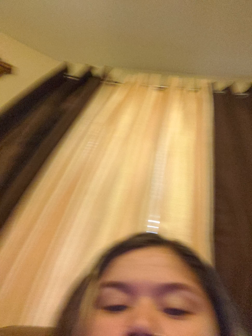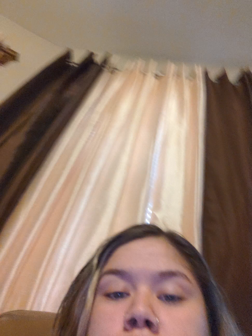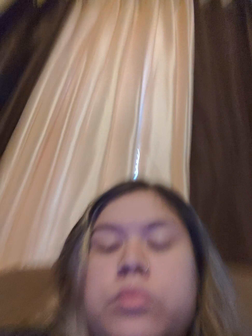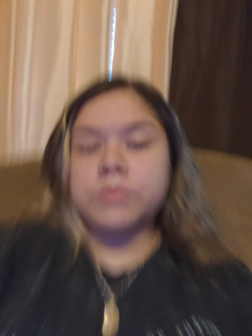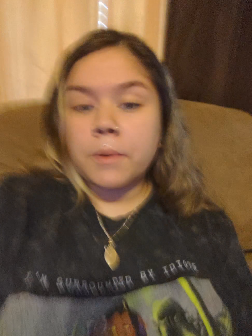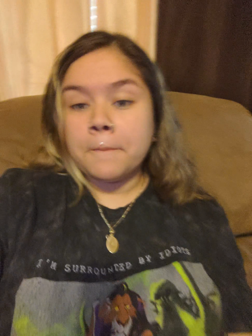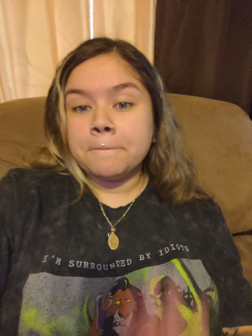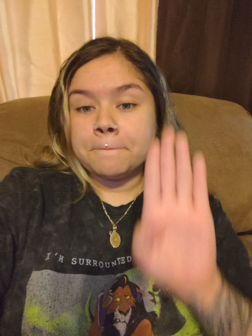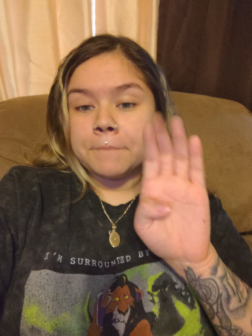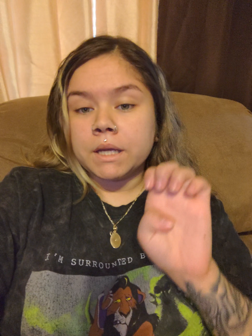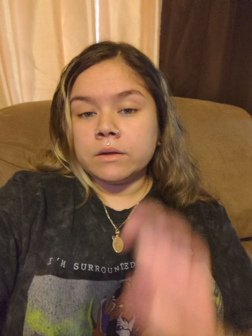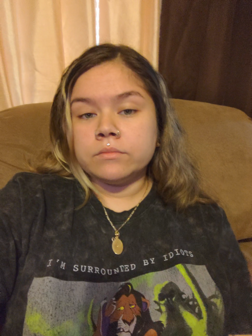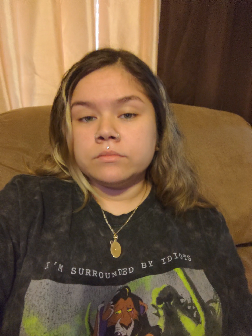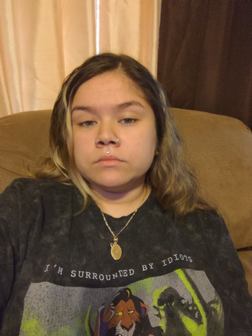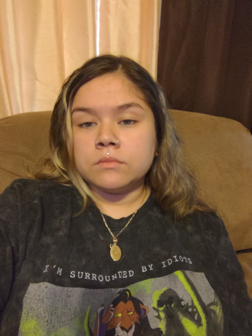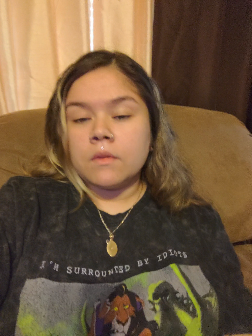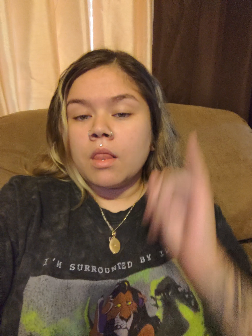be